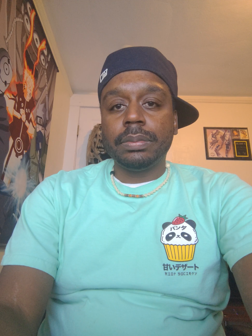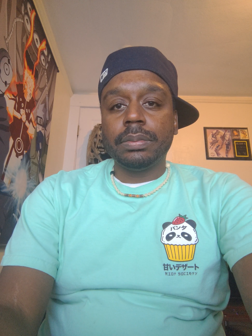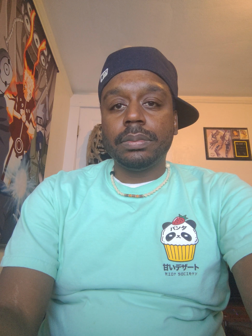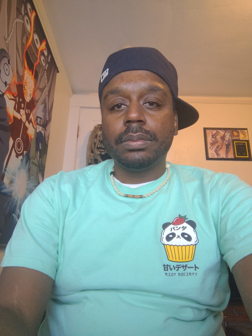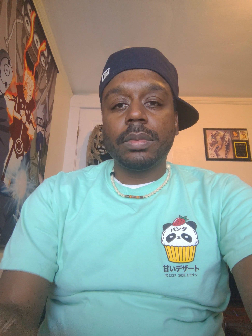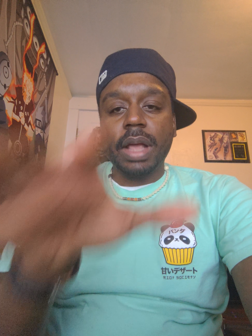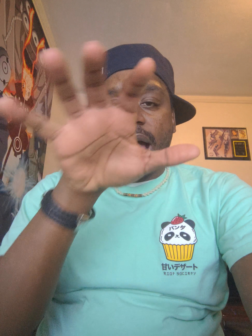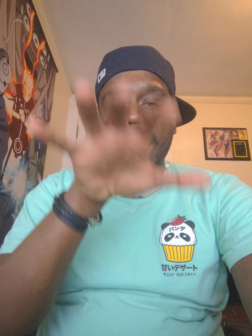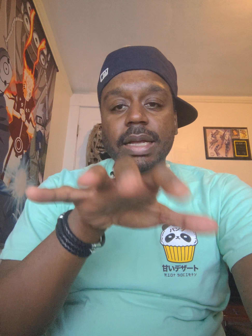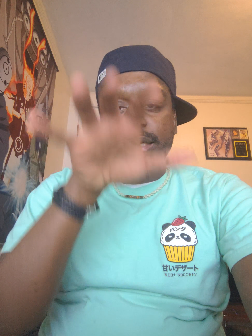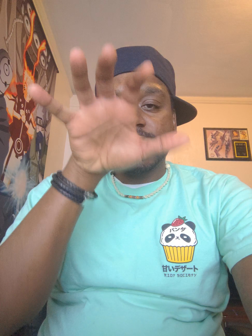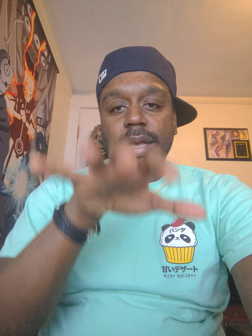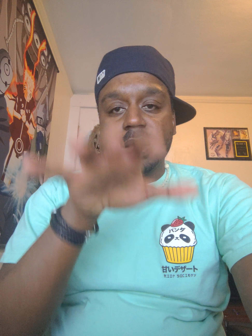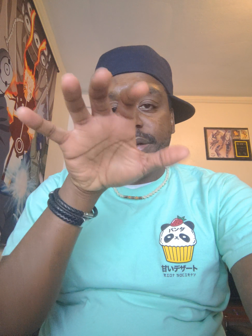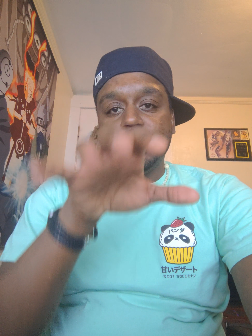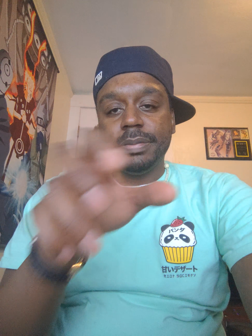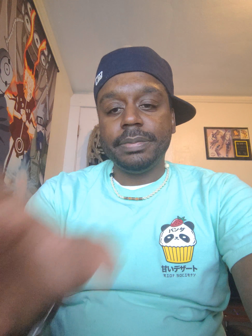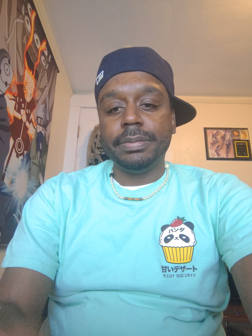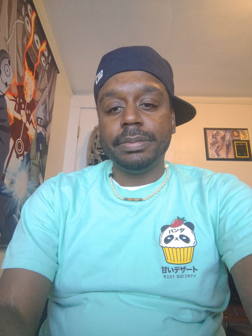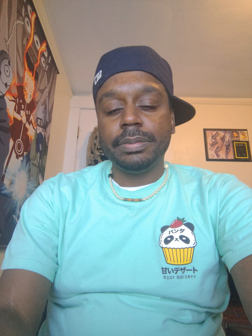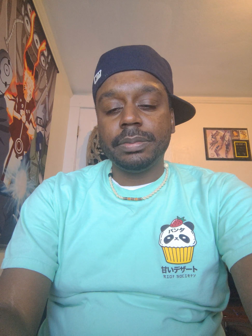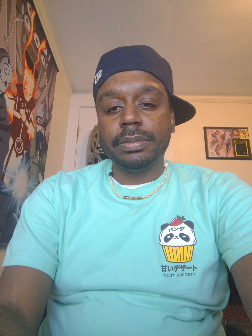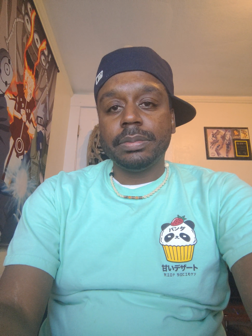alligator